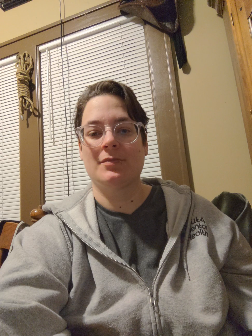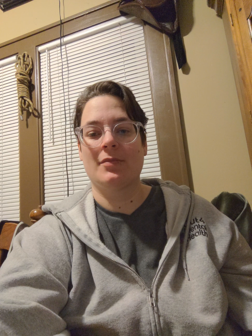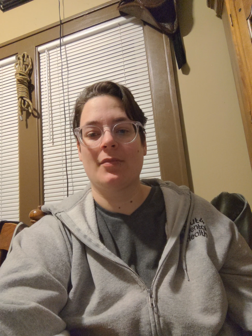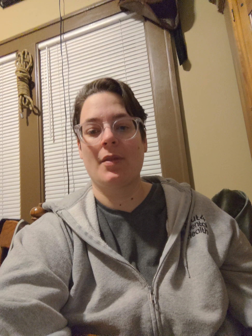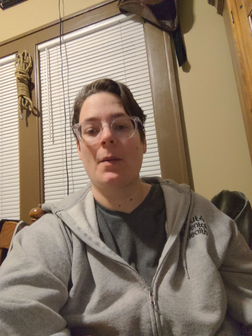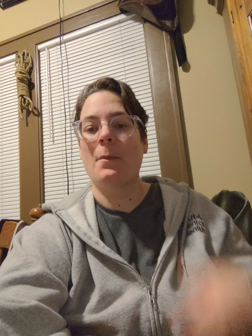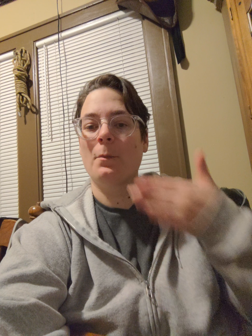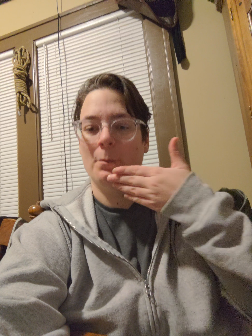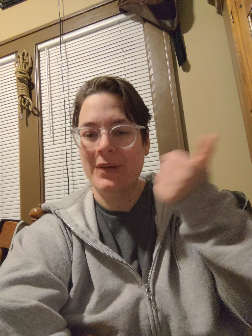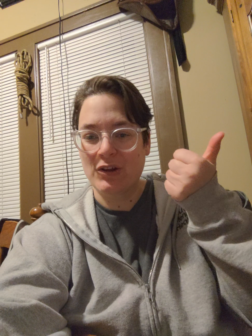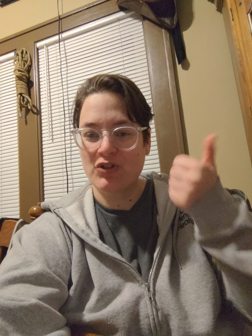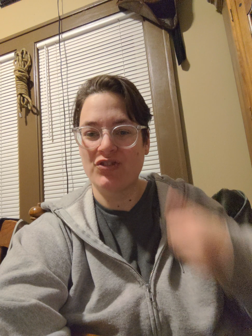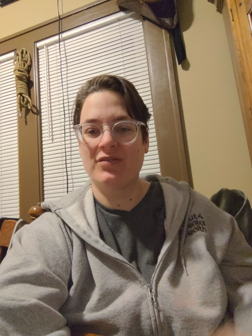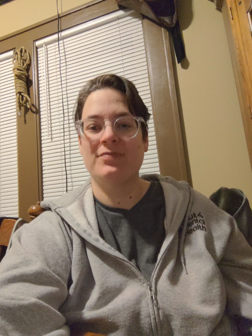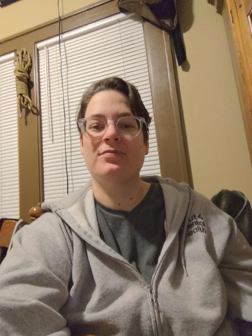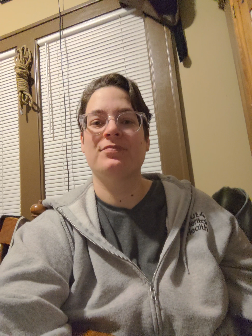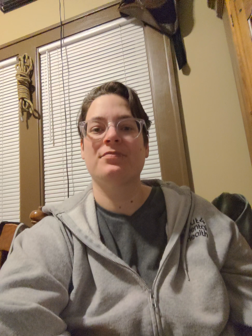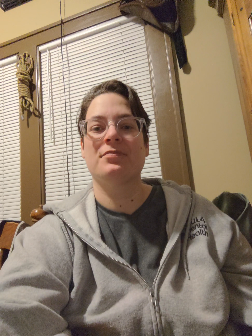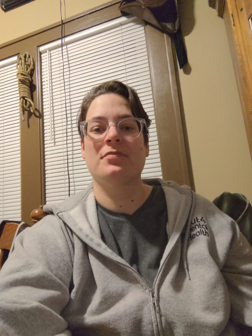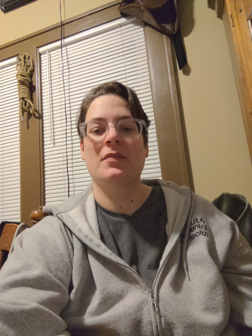better